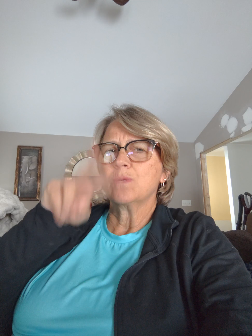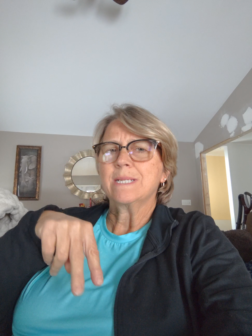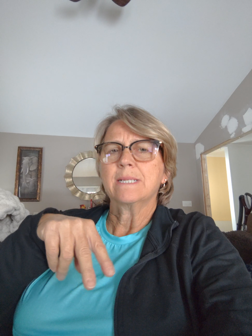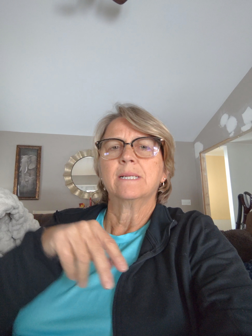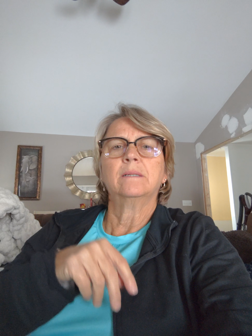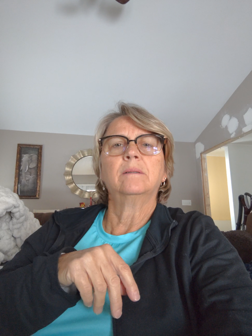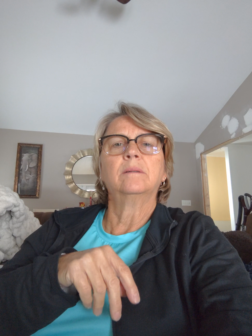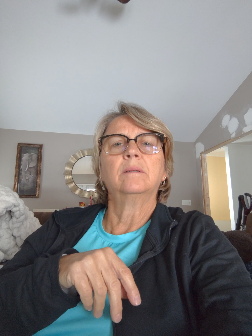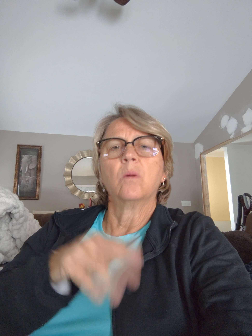read